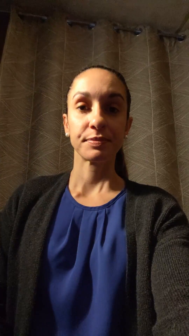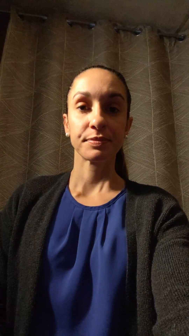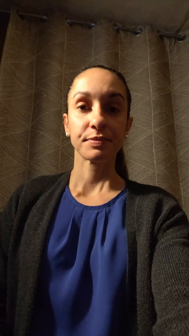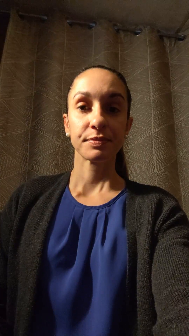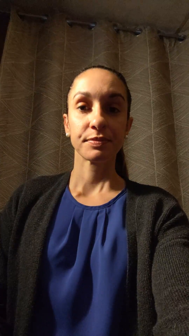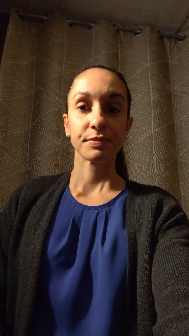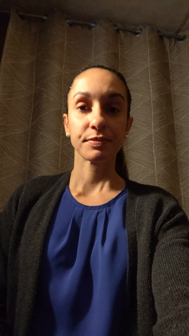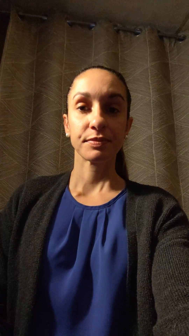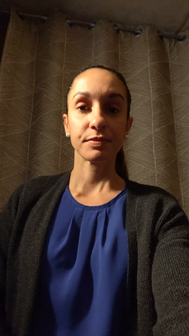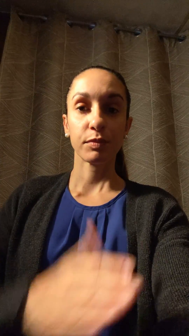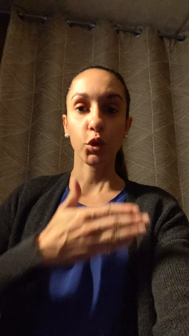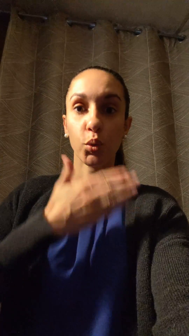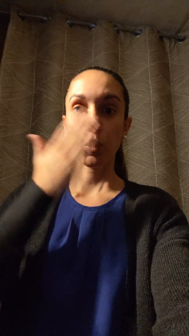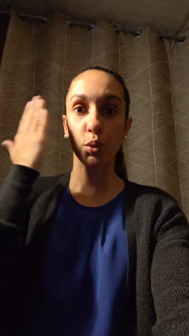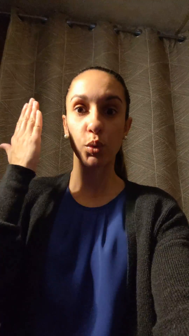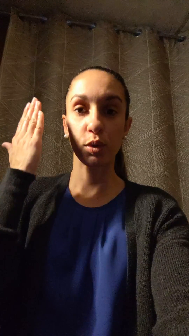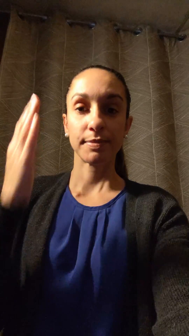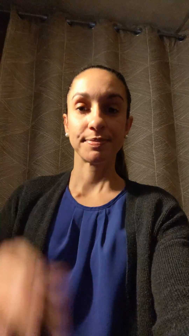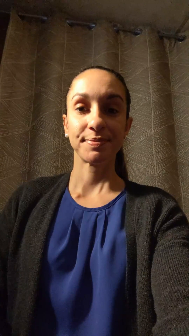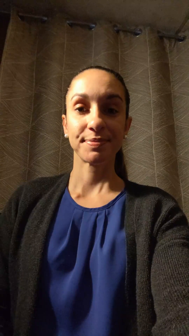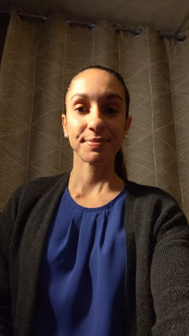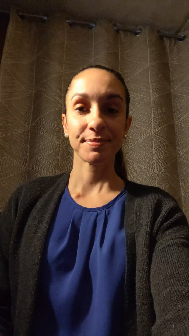all gone